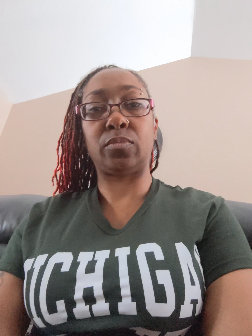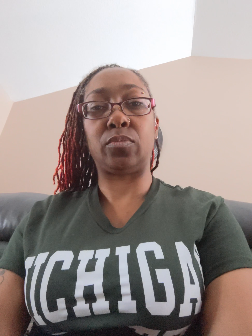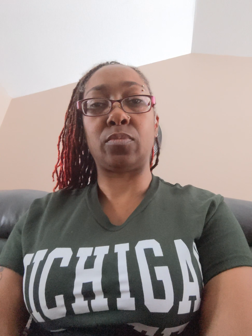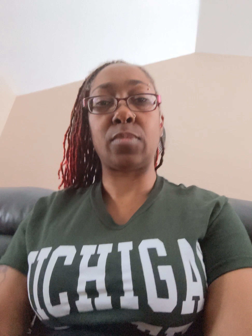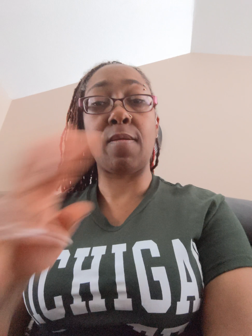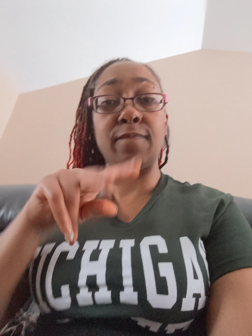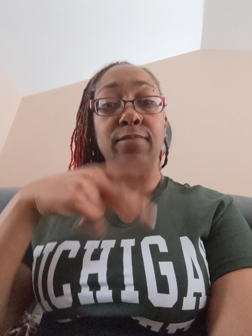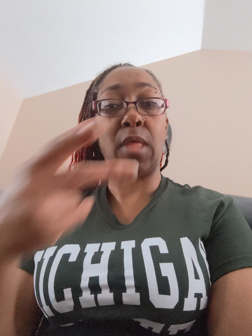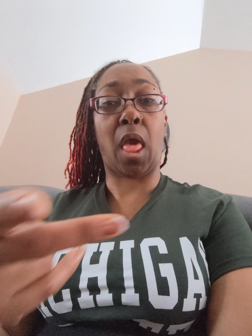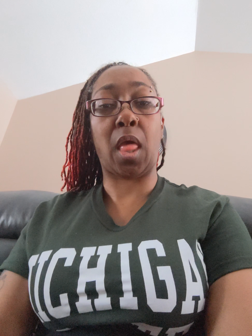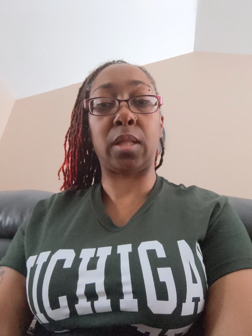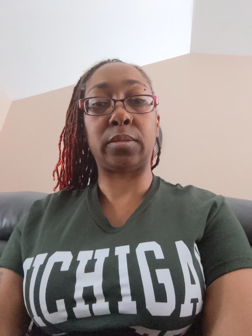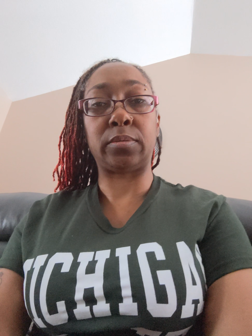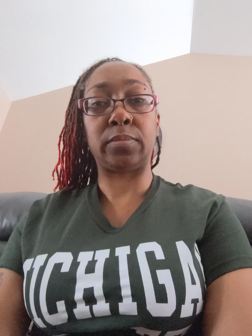fall